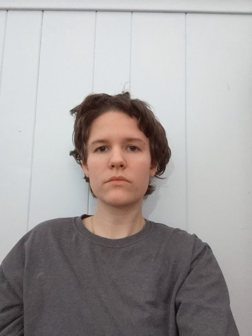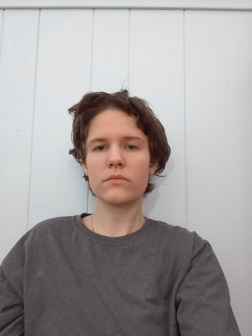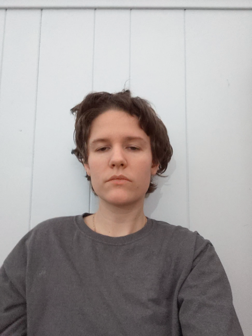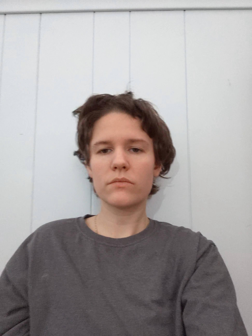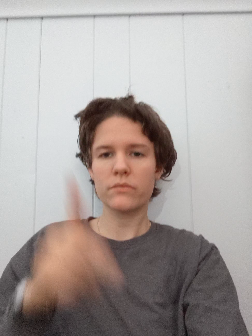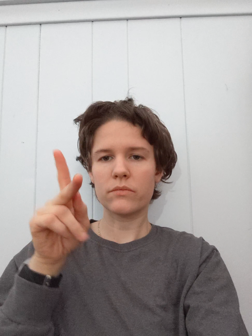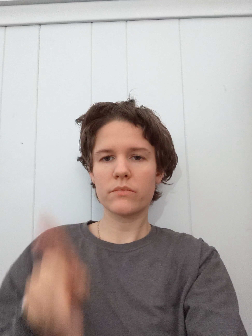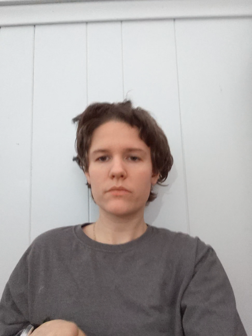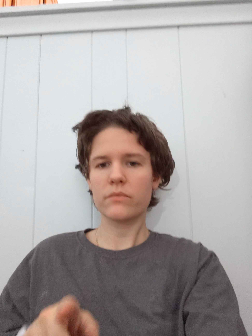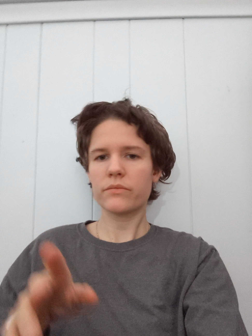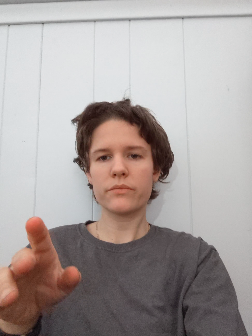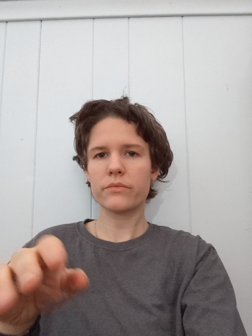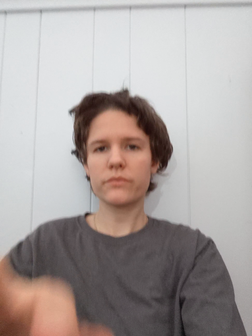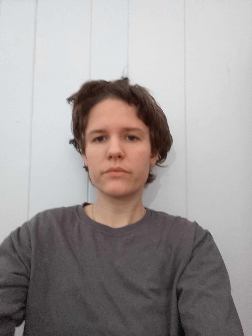person